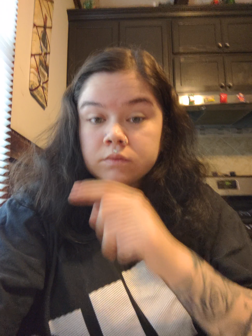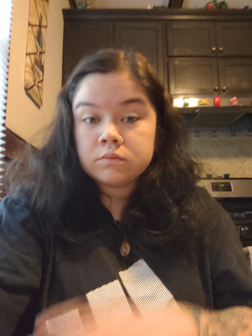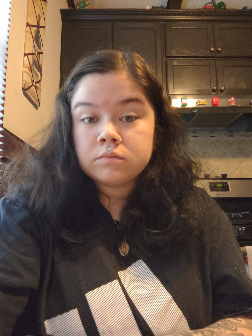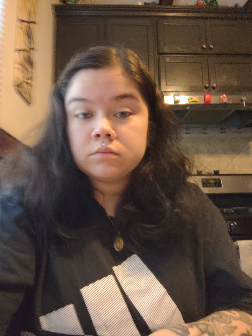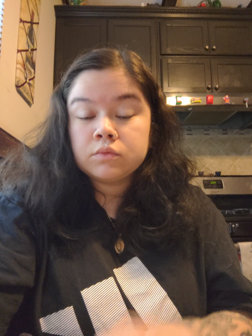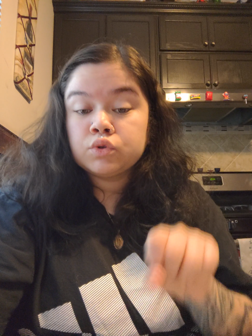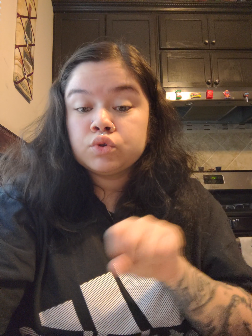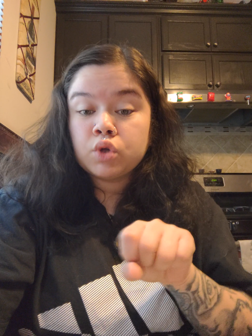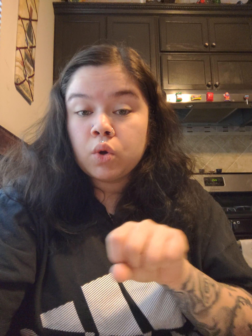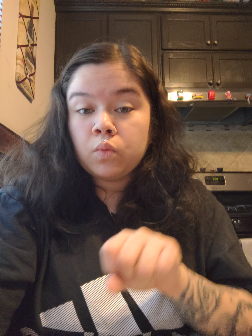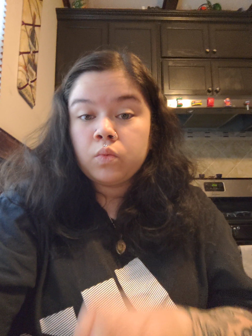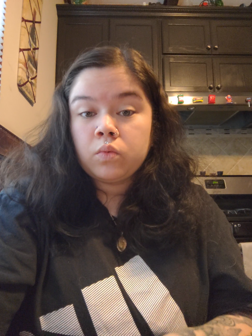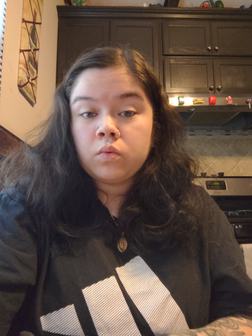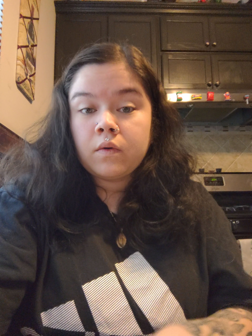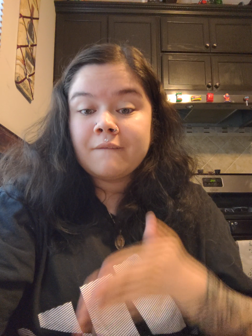shoe